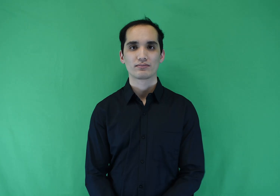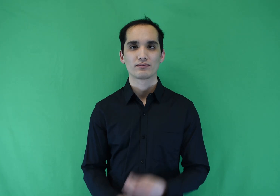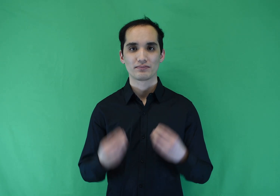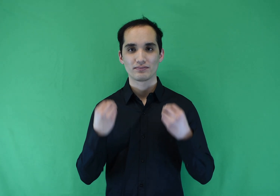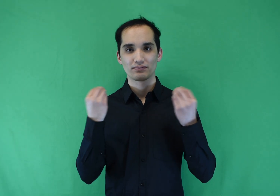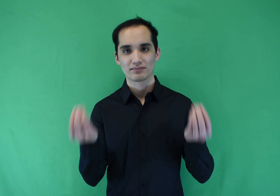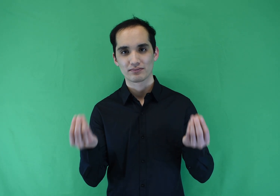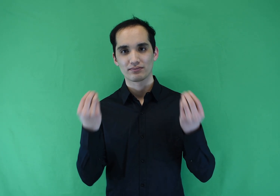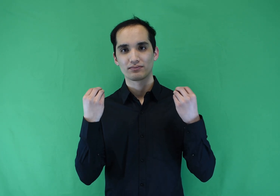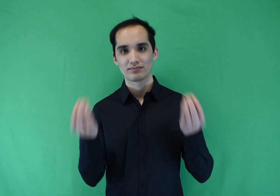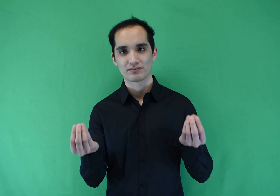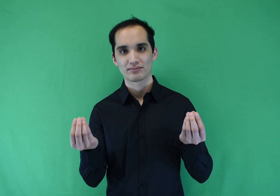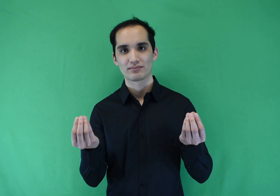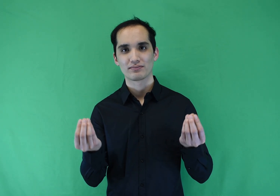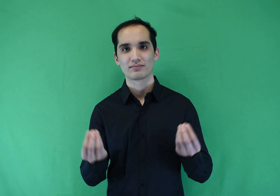mucho